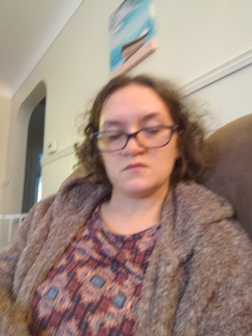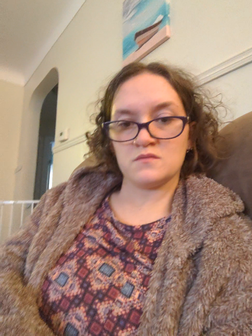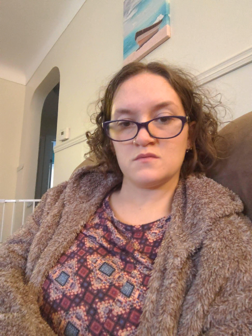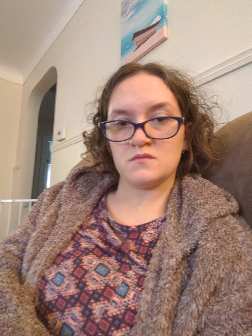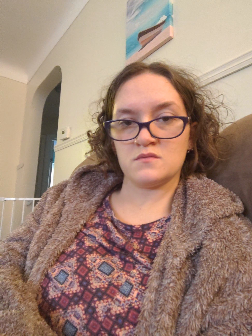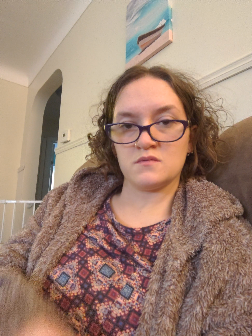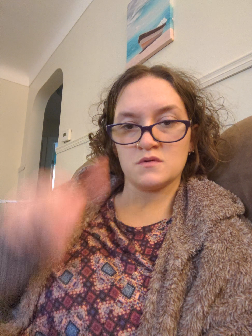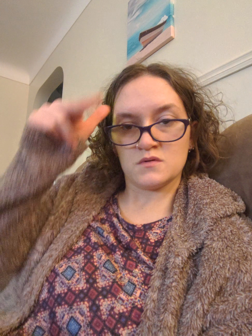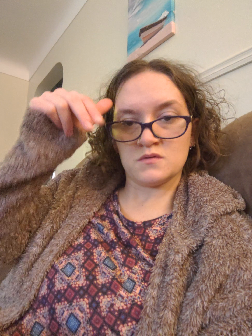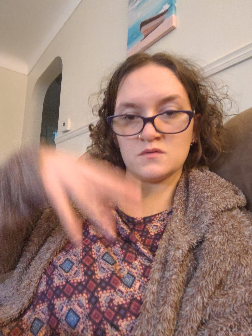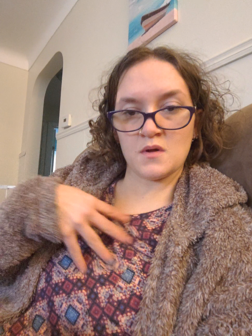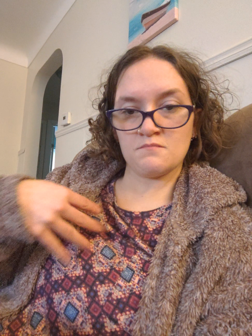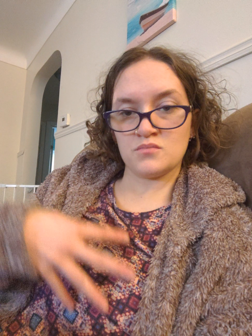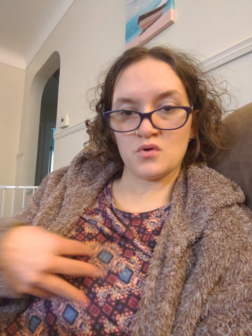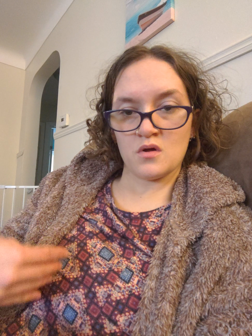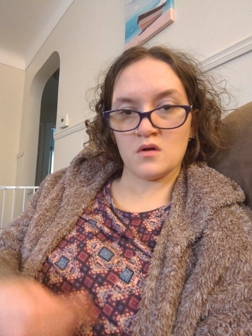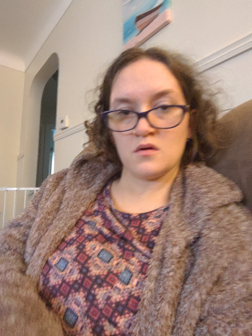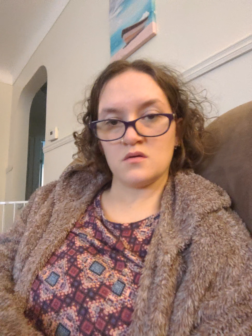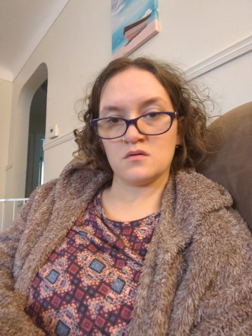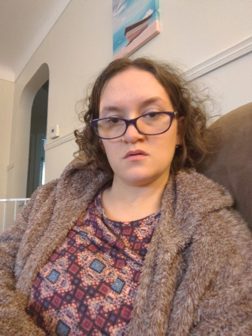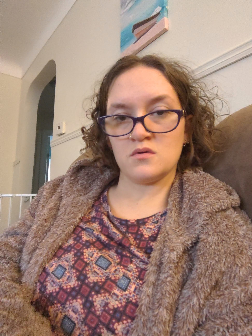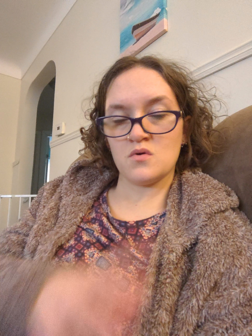zebra